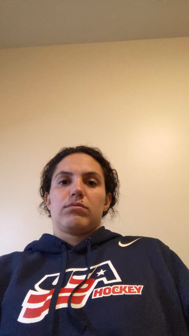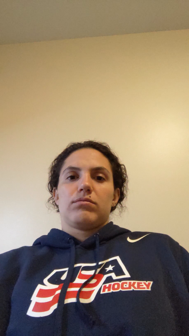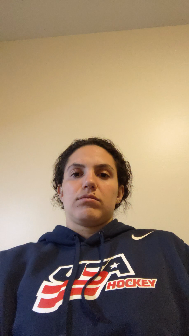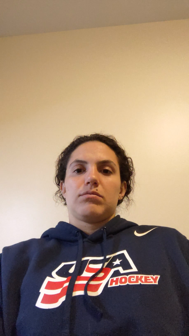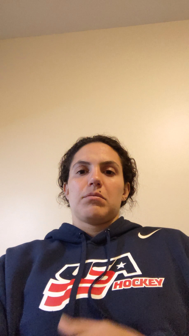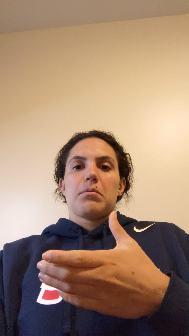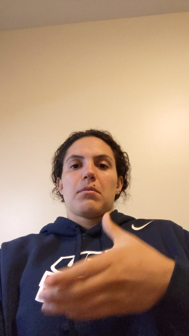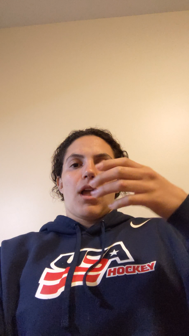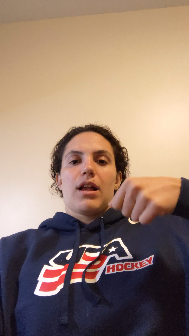bucket